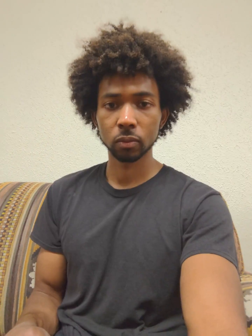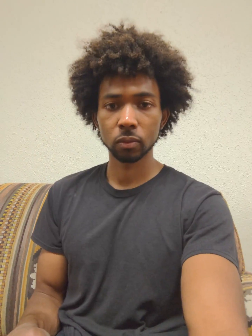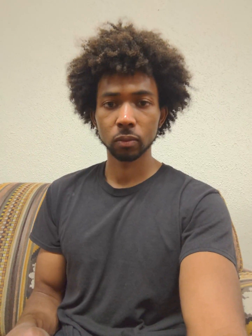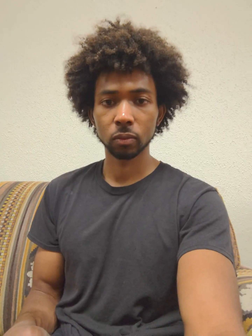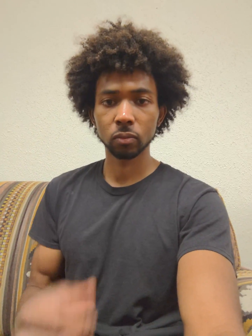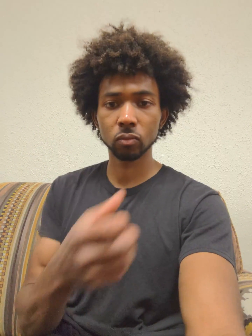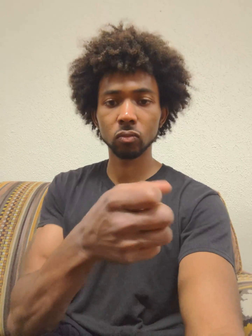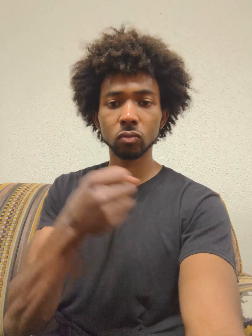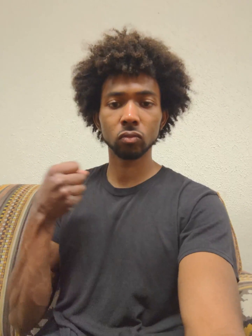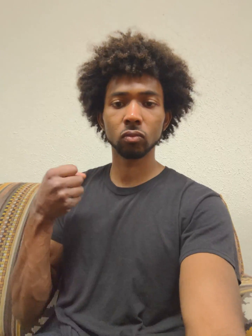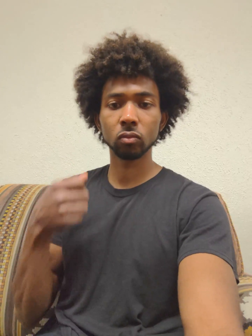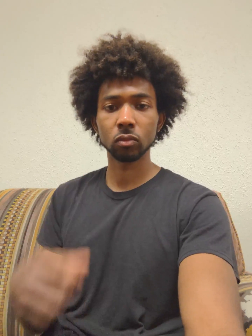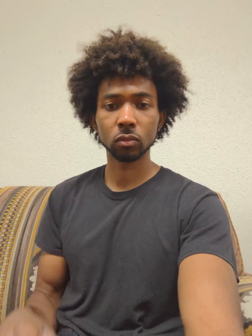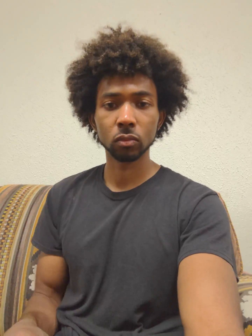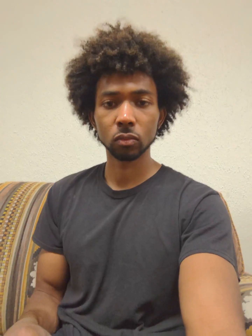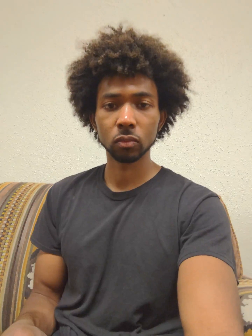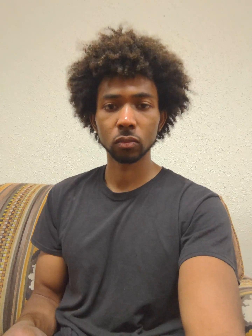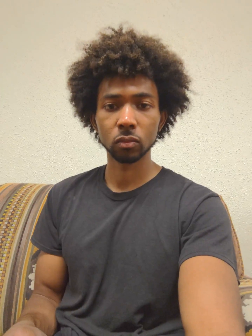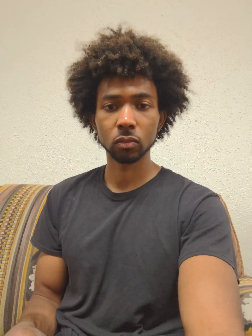pull